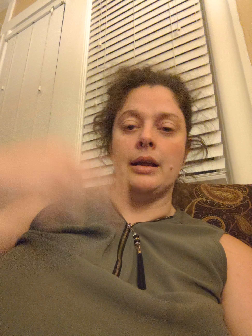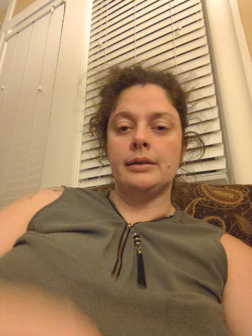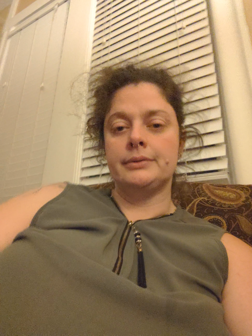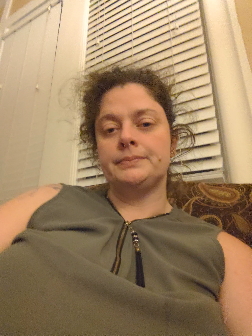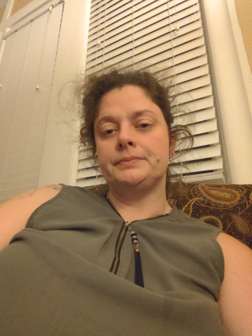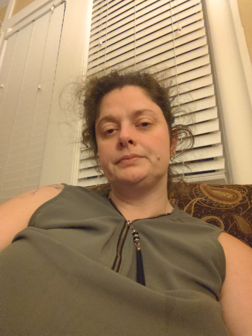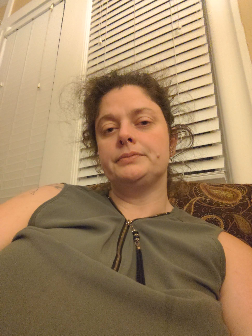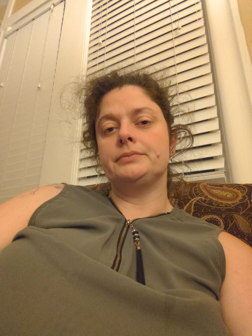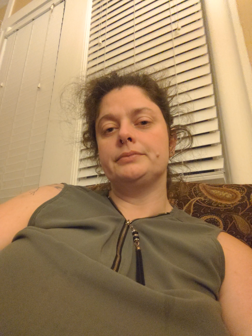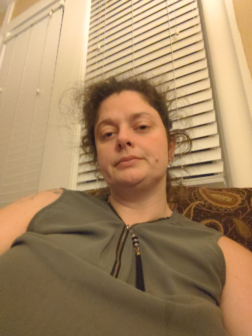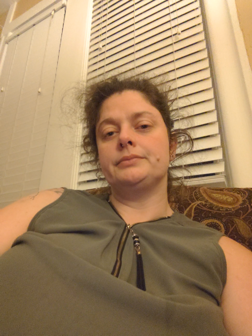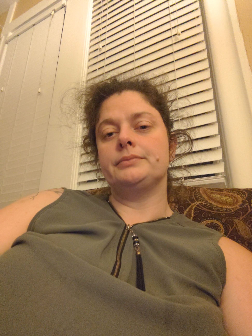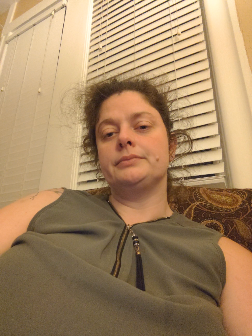high